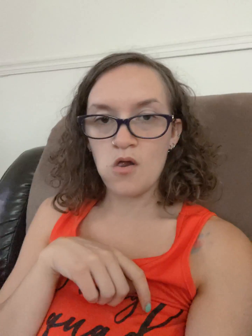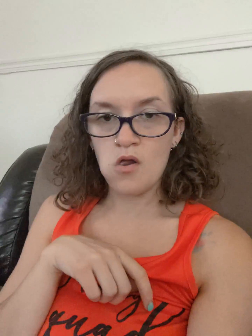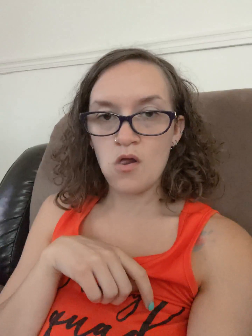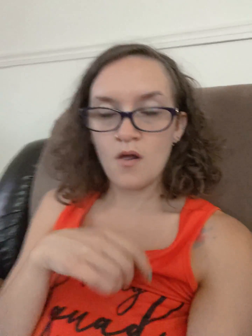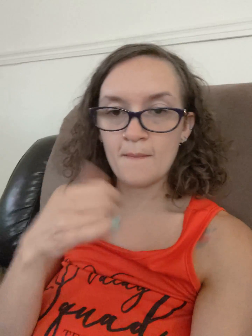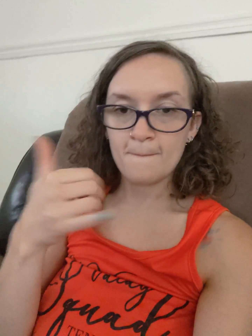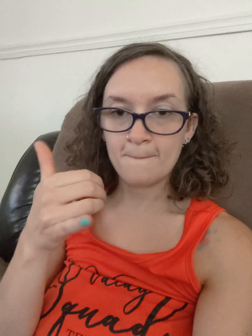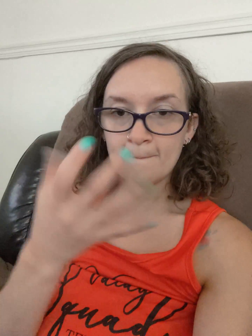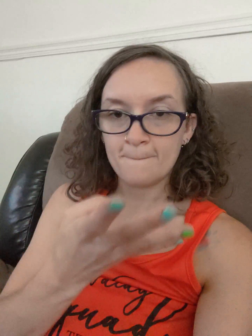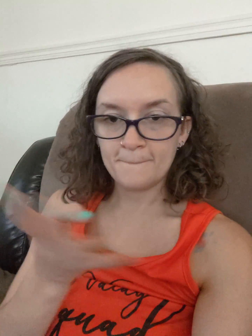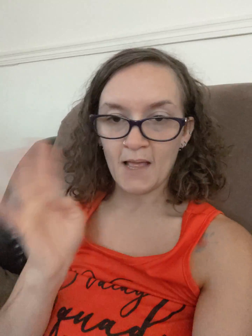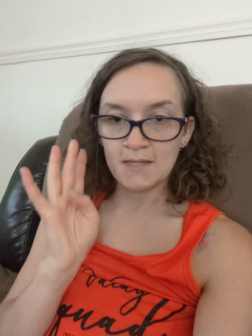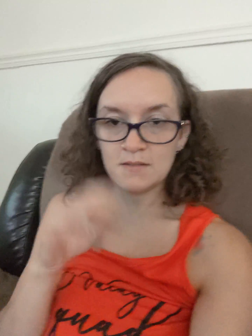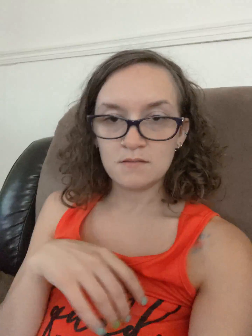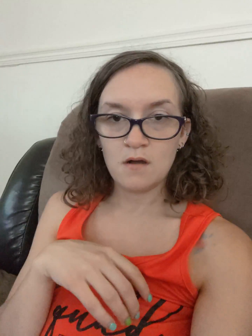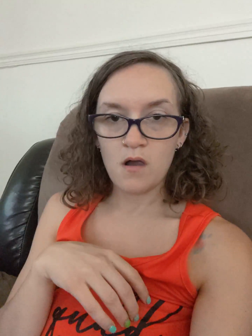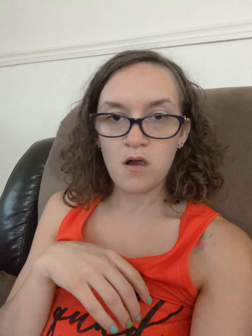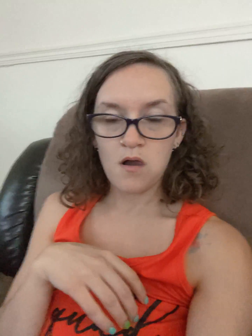playpen